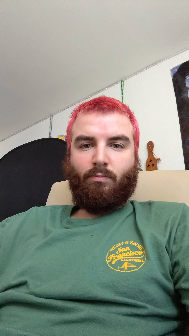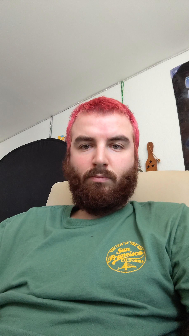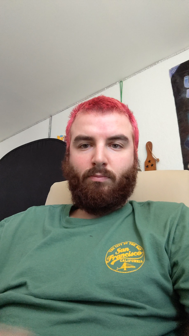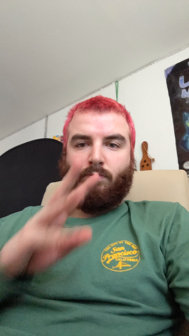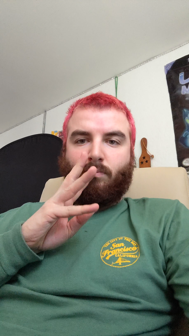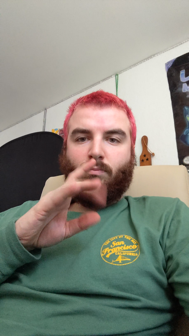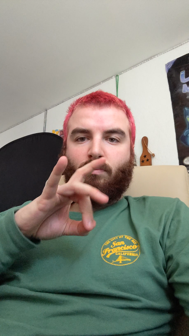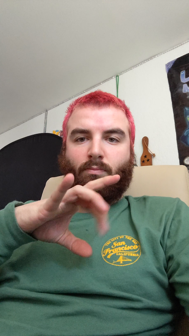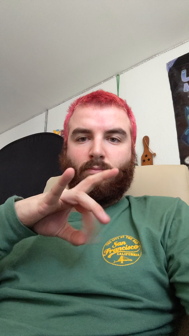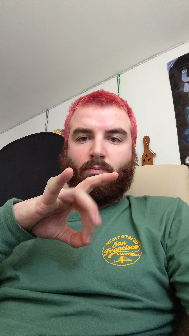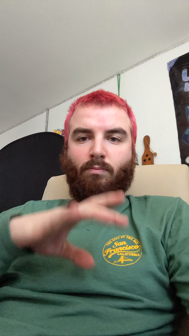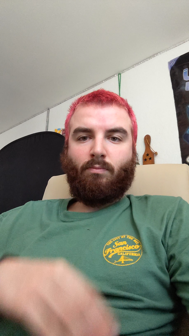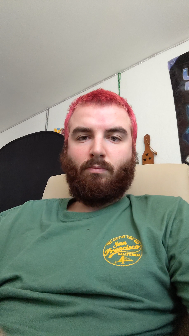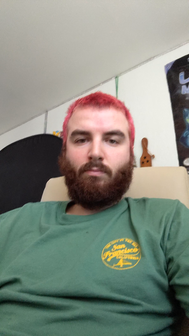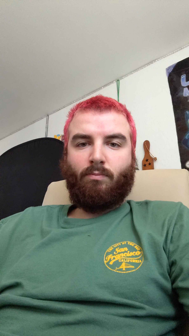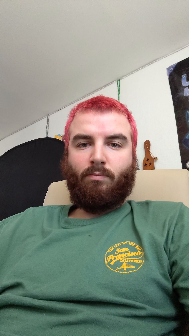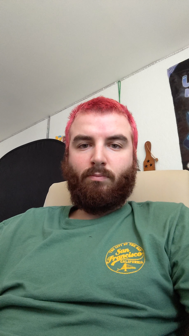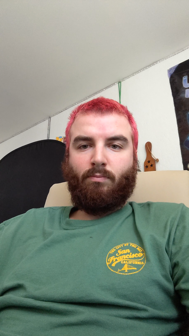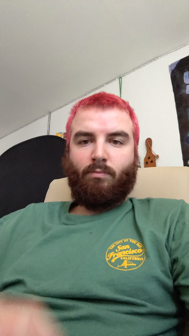melon